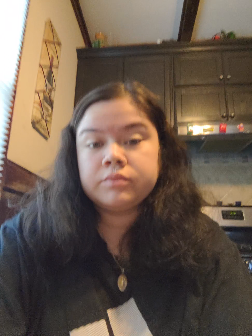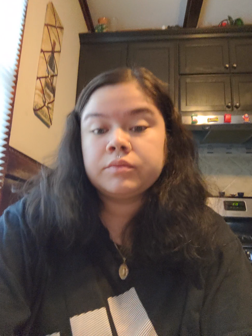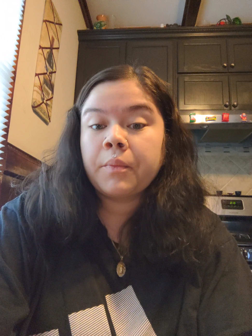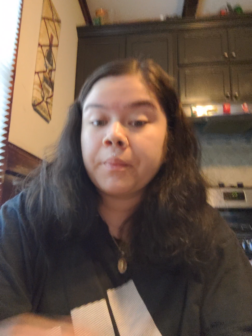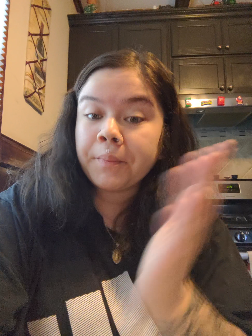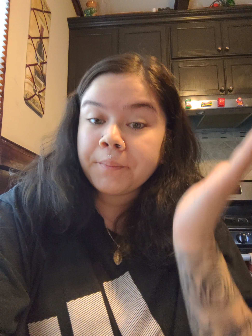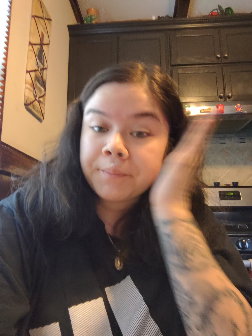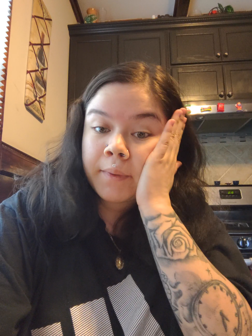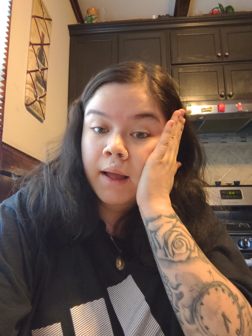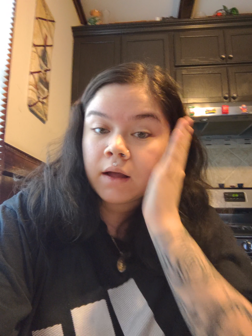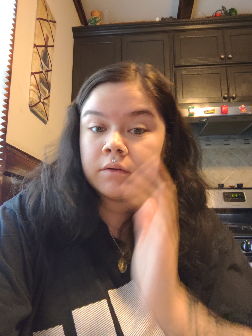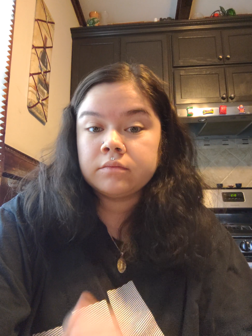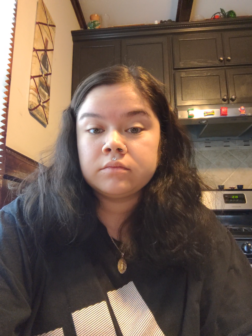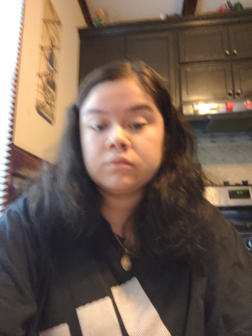bed